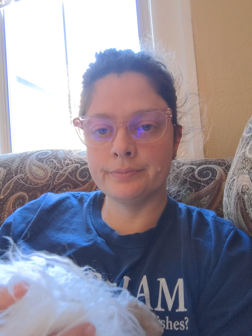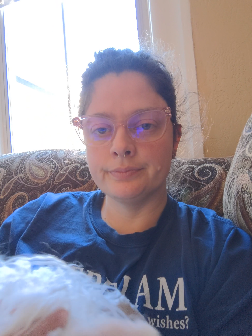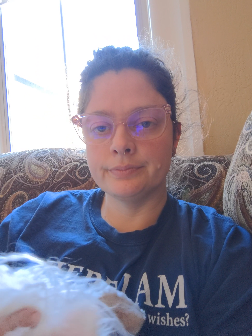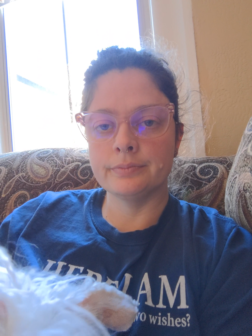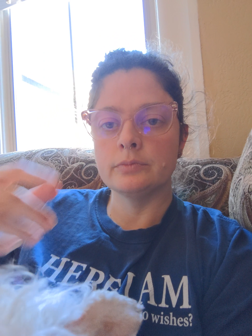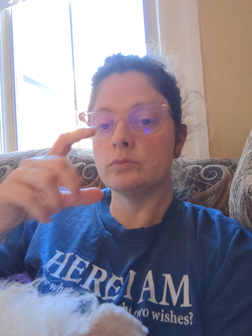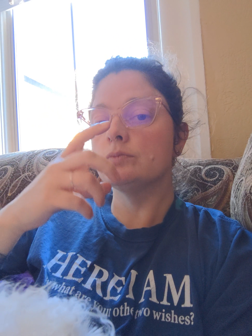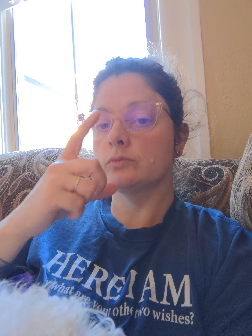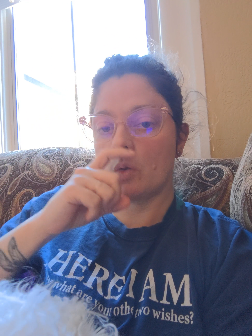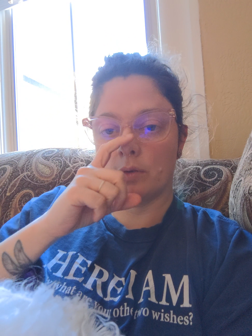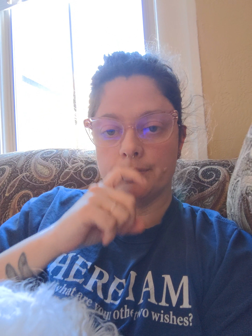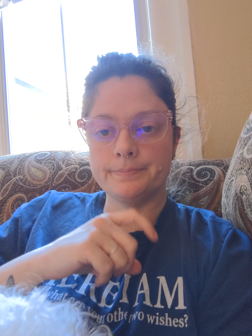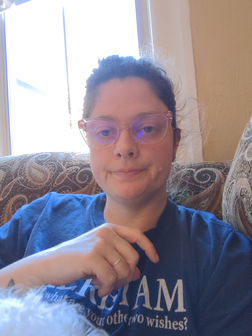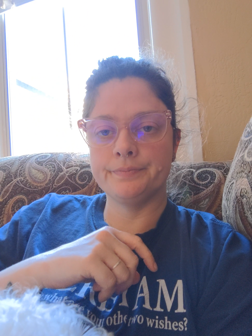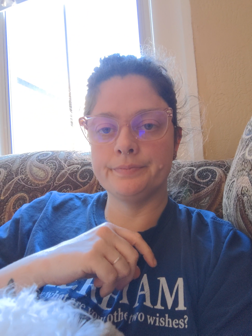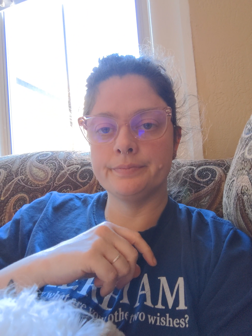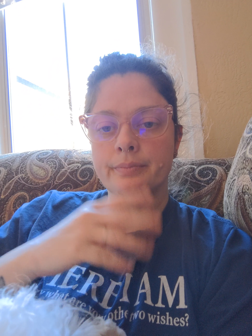doll